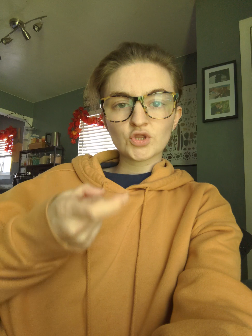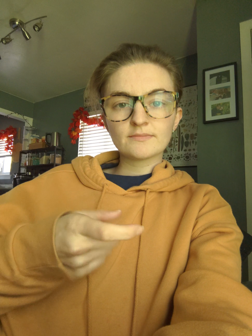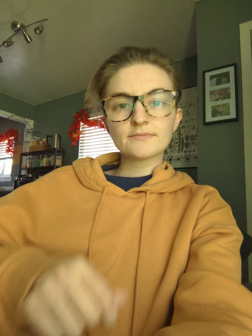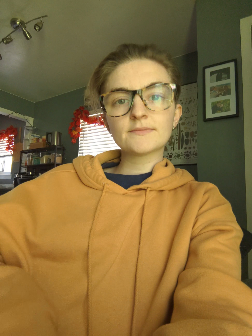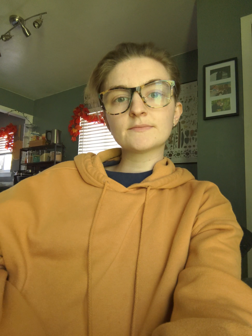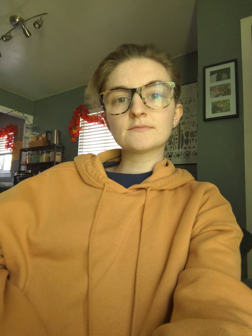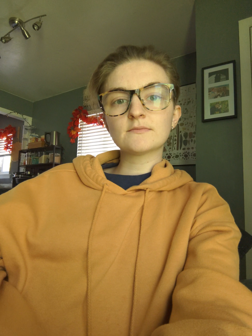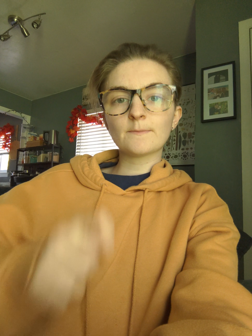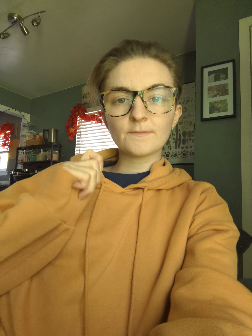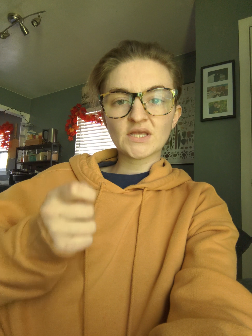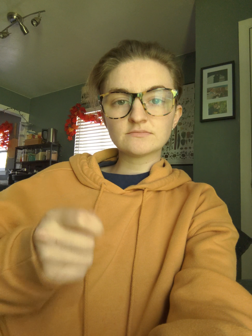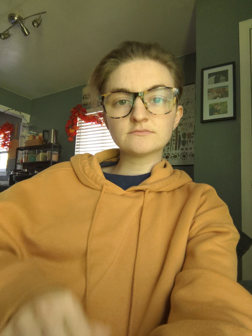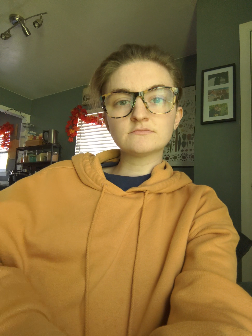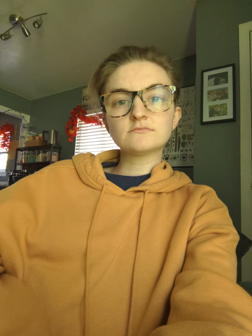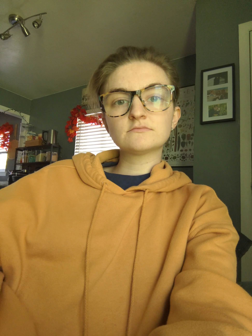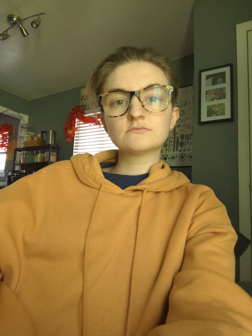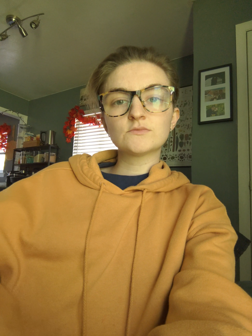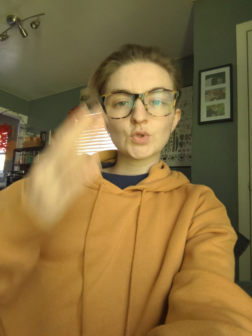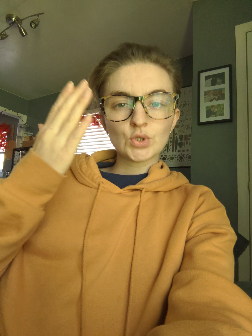bat